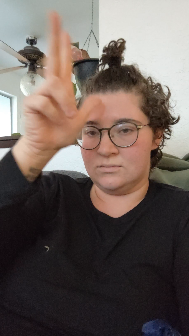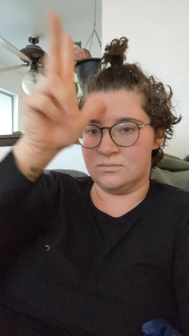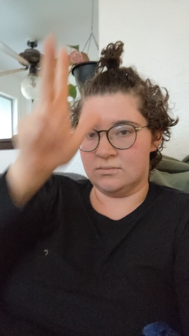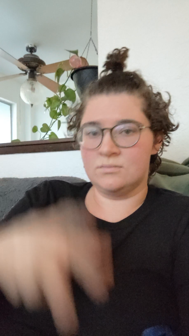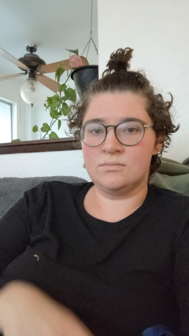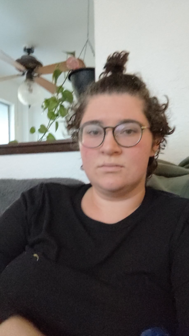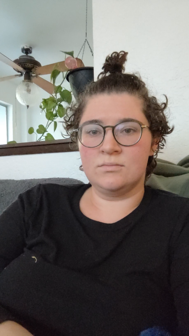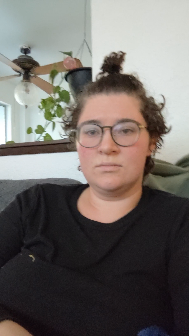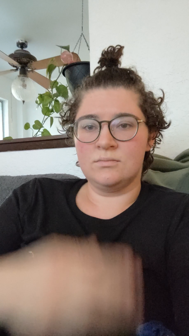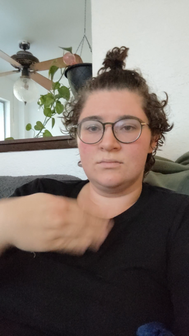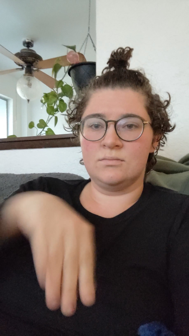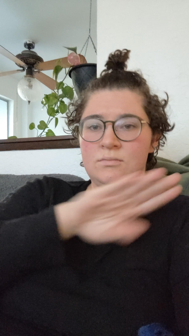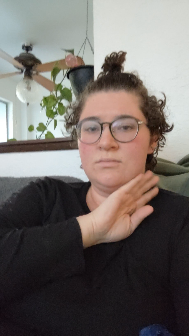scarf